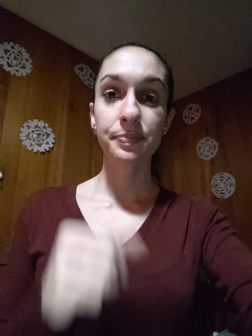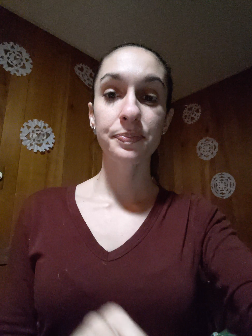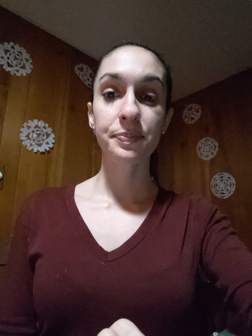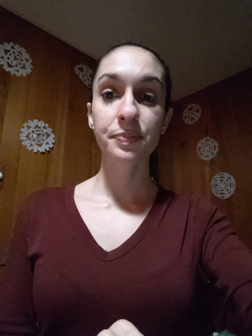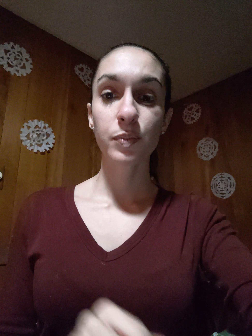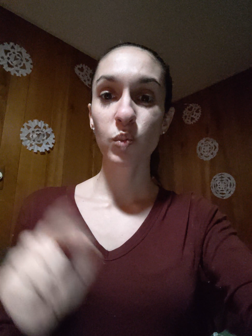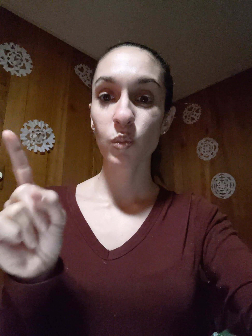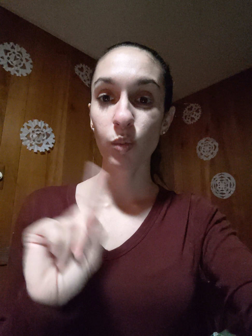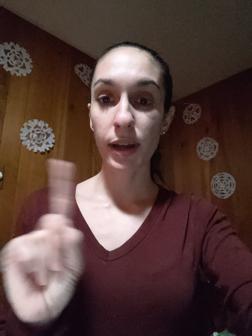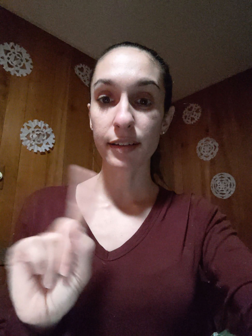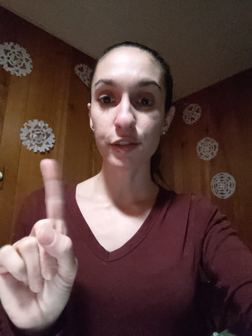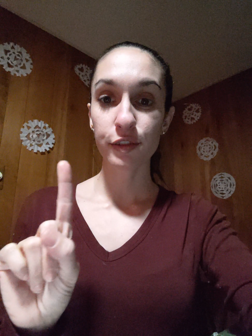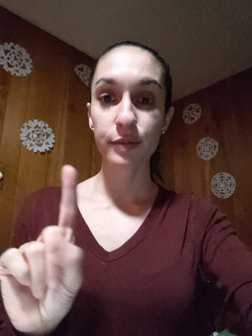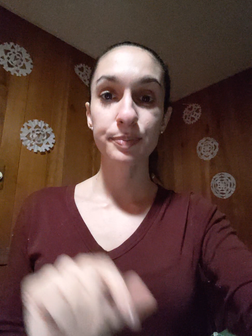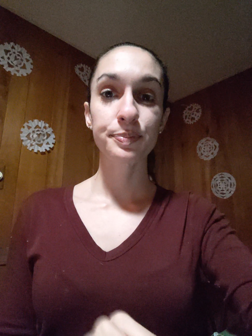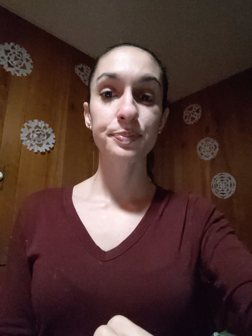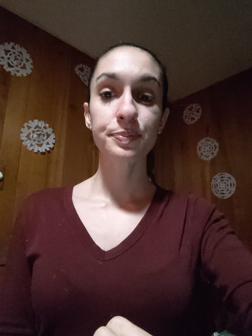where